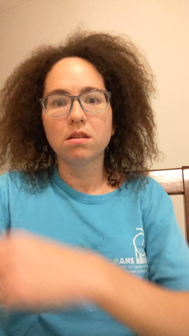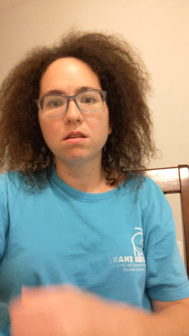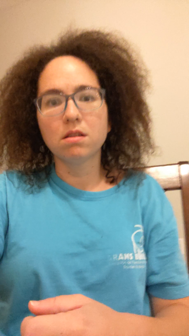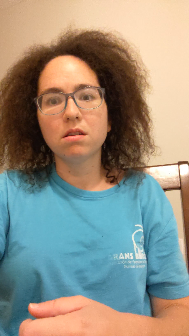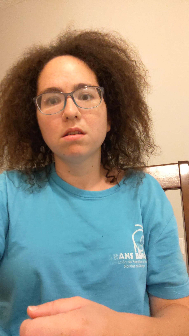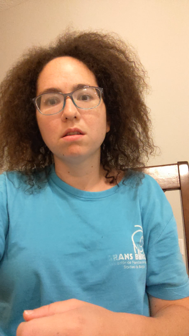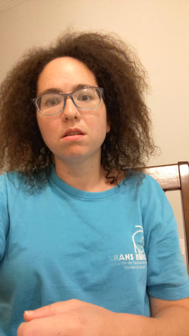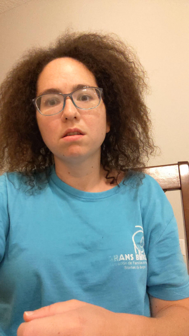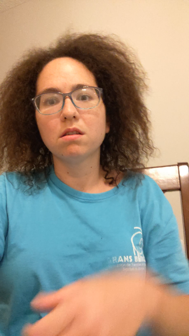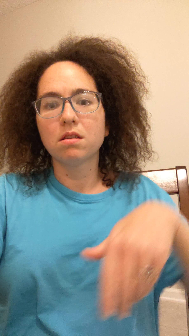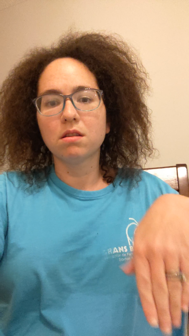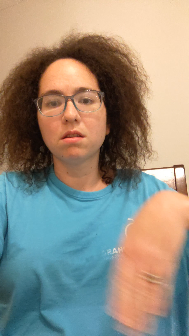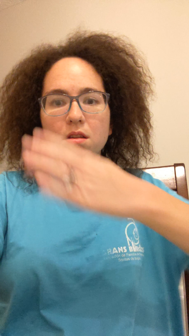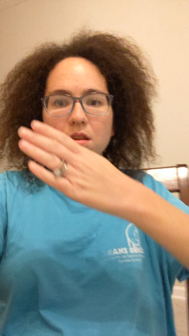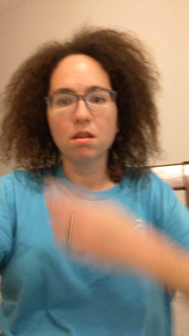kick